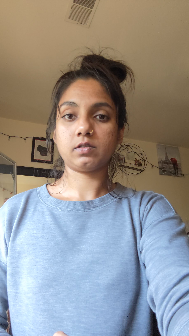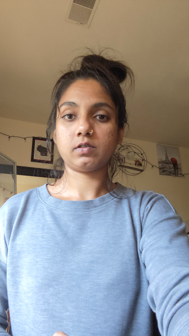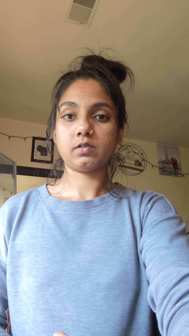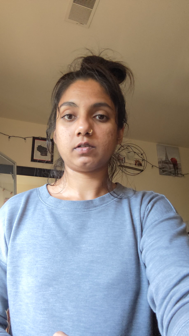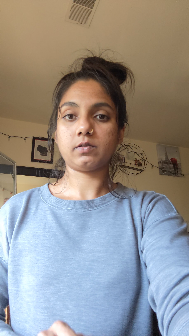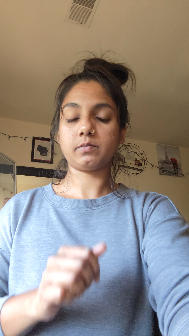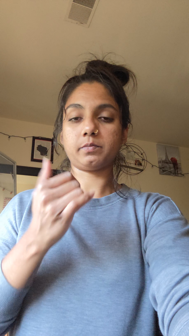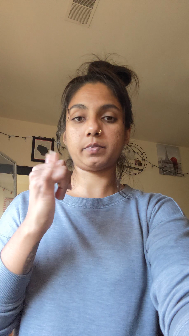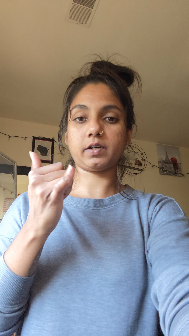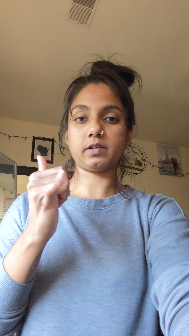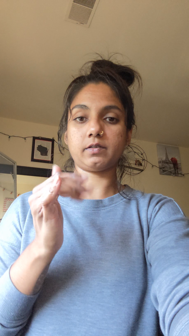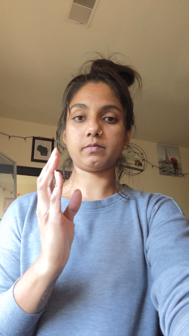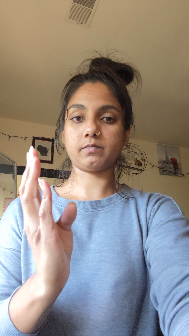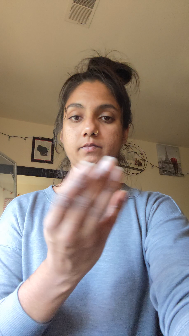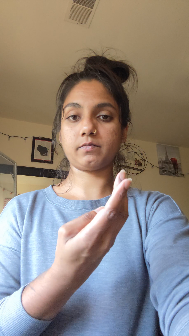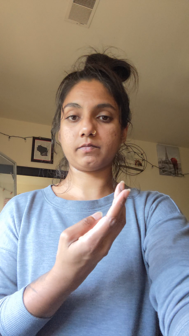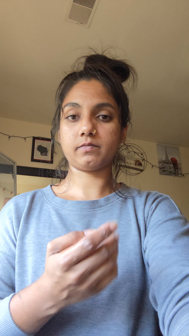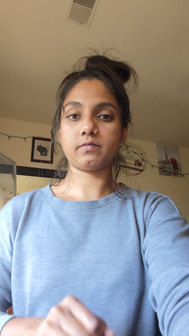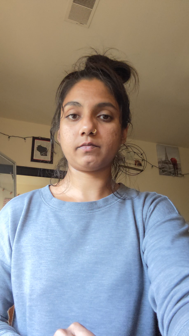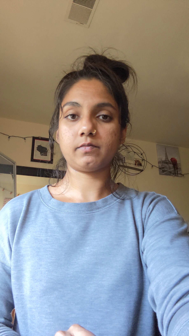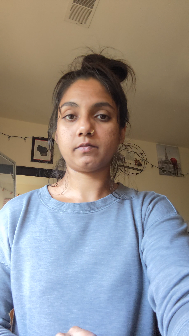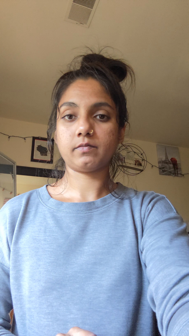playpen